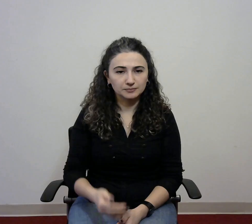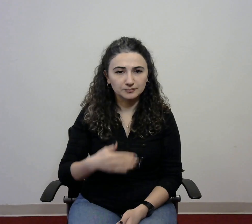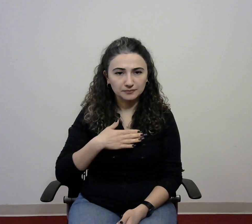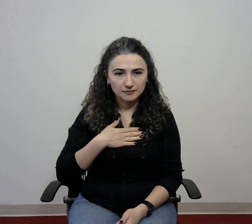mən